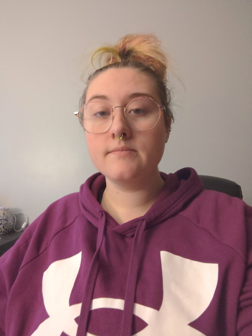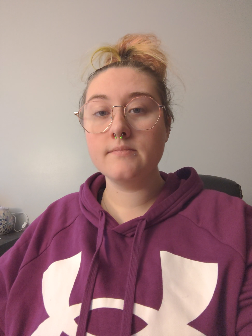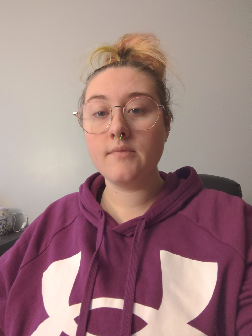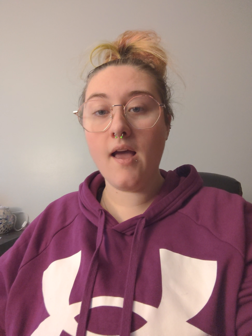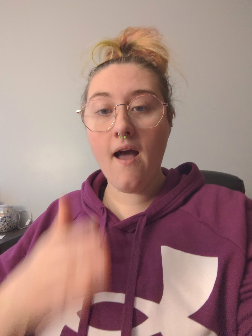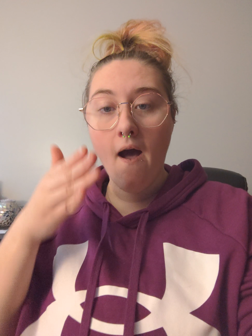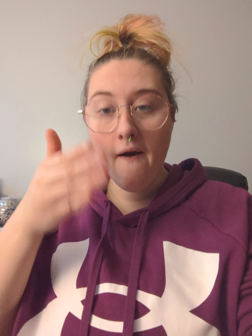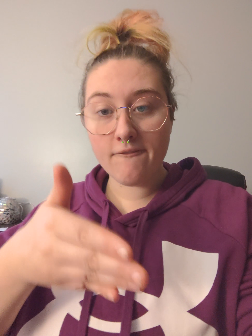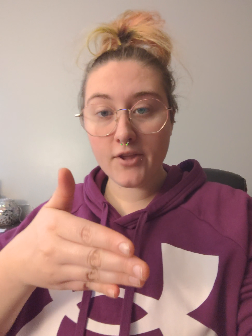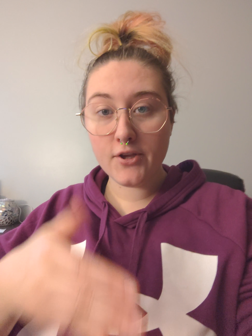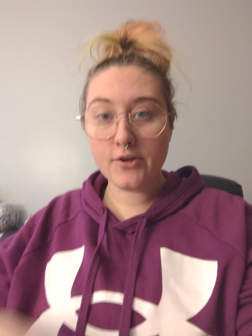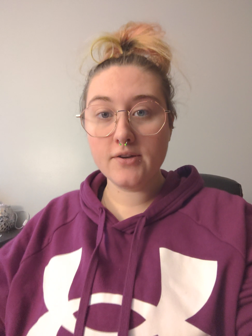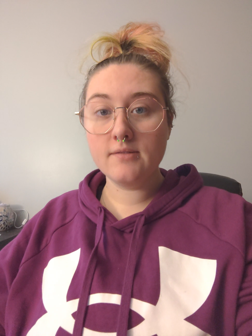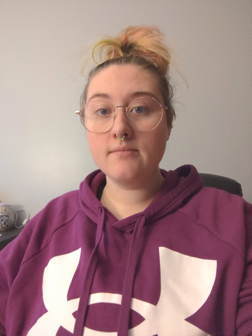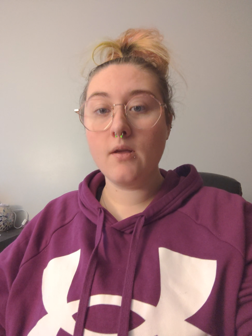after